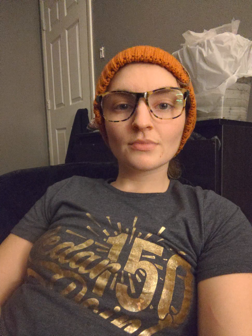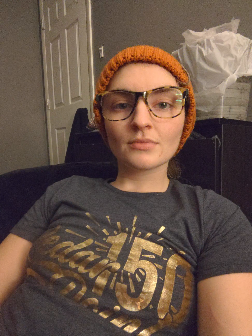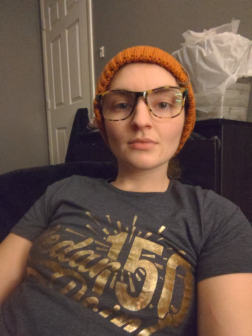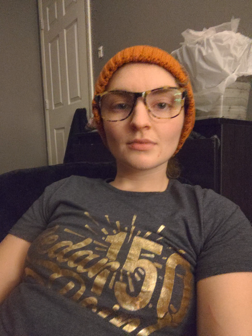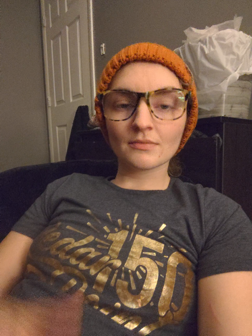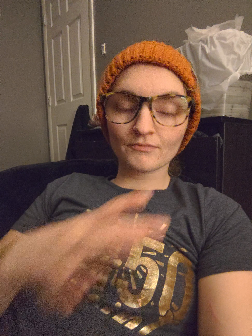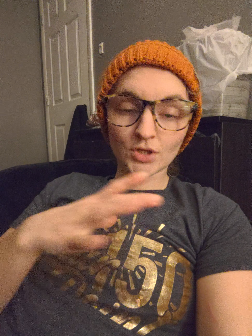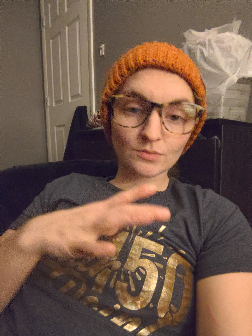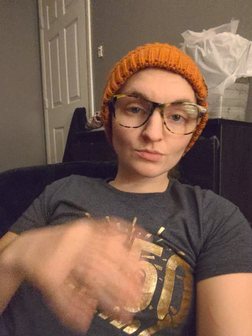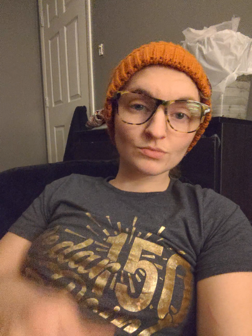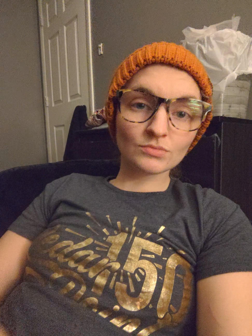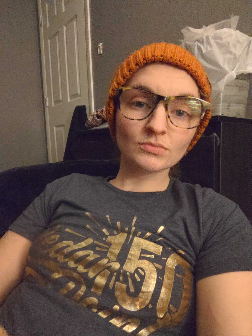fine